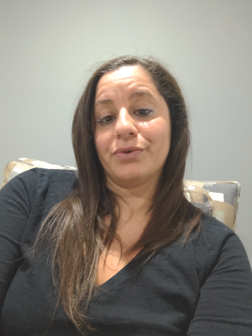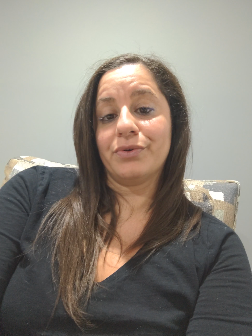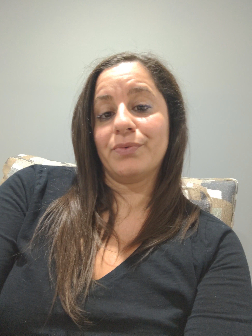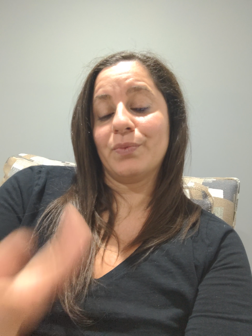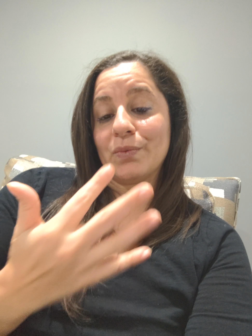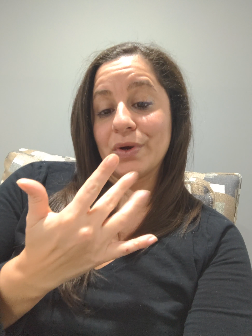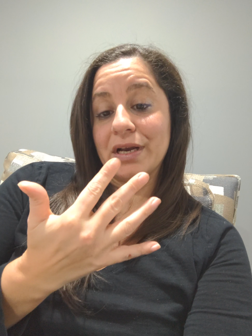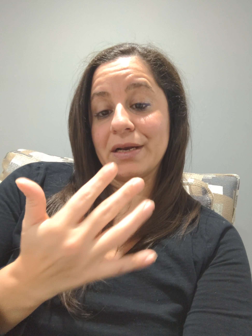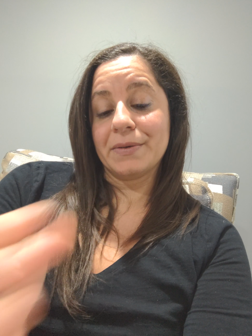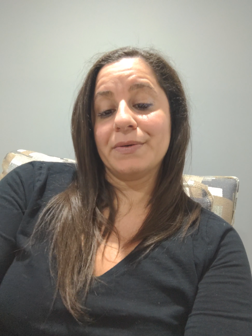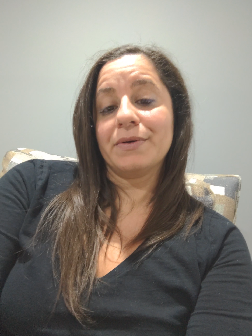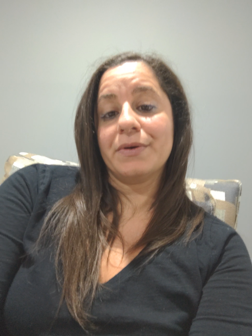wait